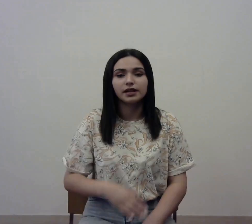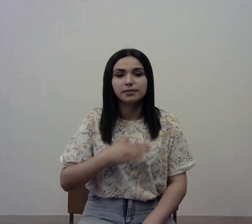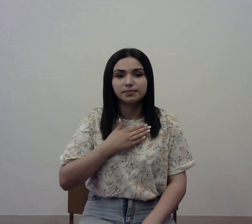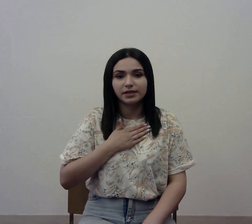mən